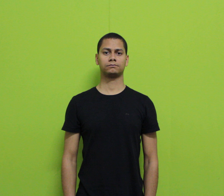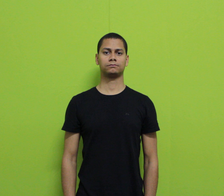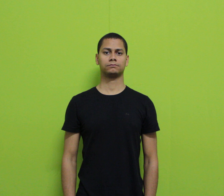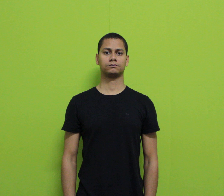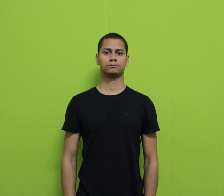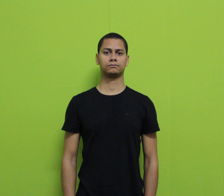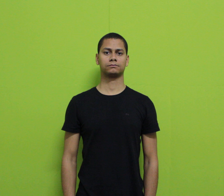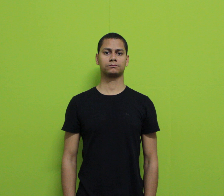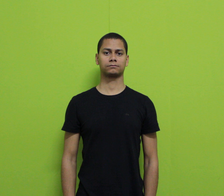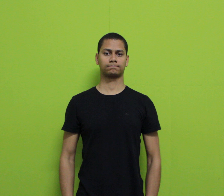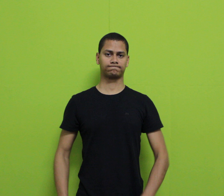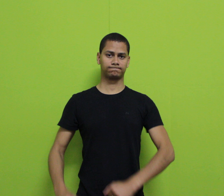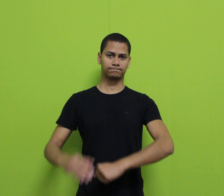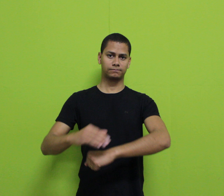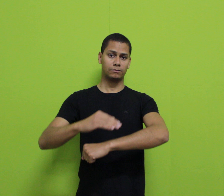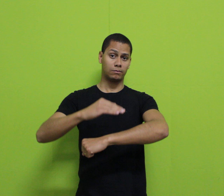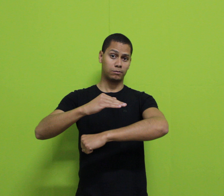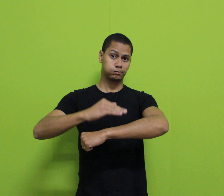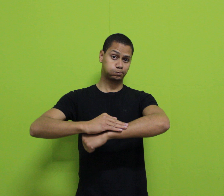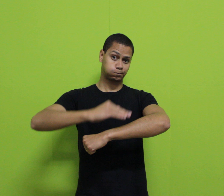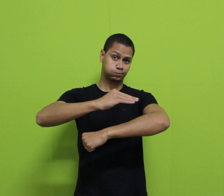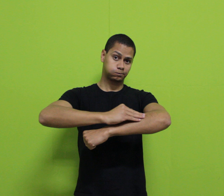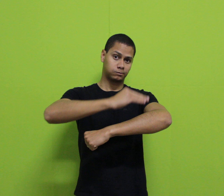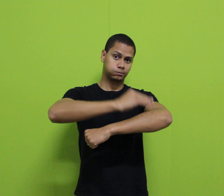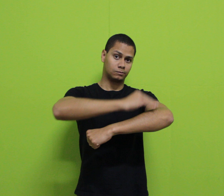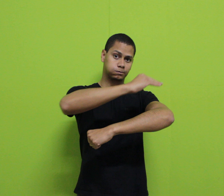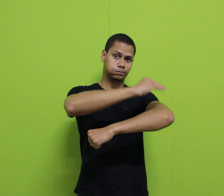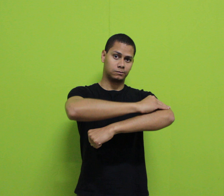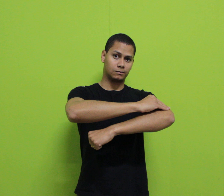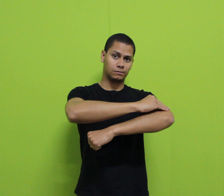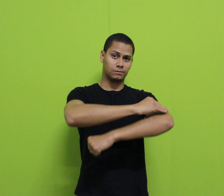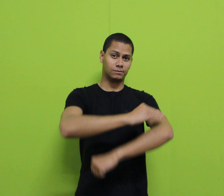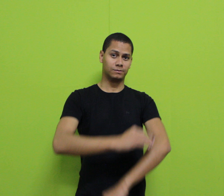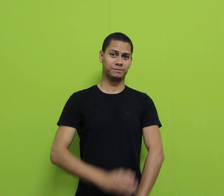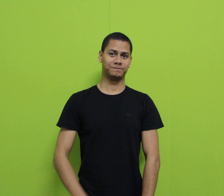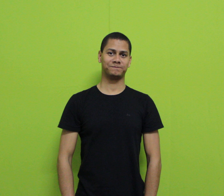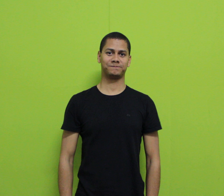sapo